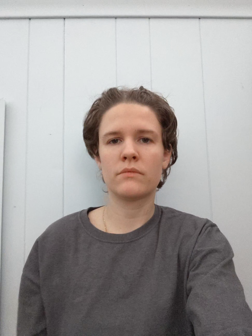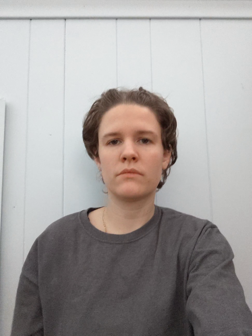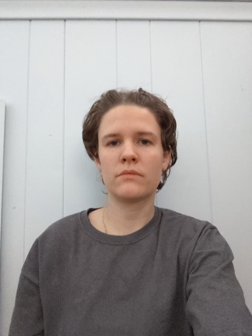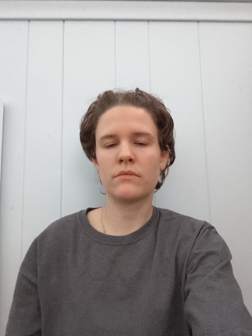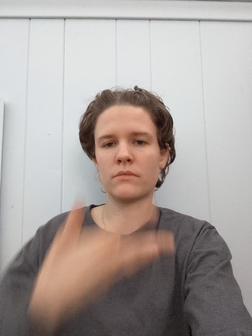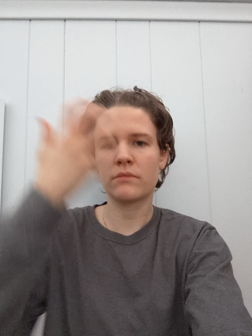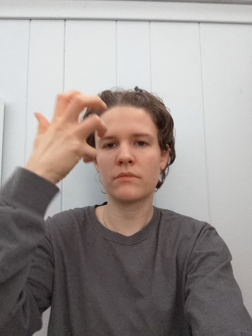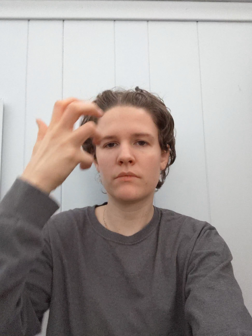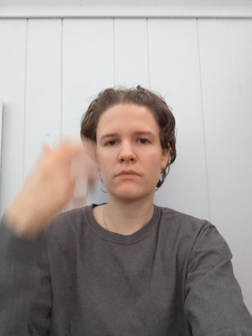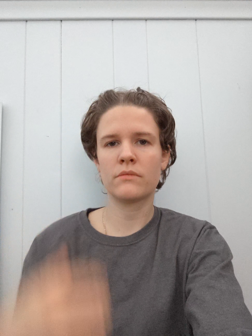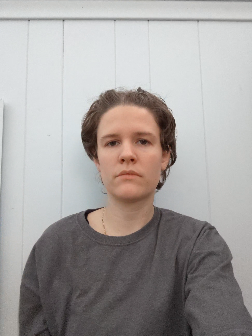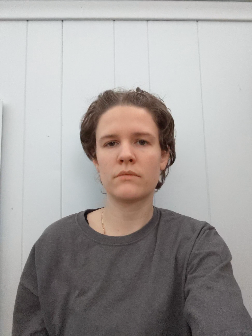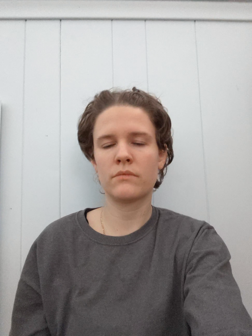mad